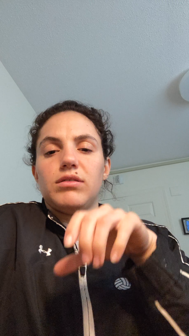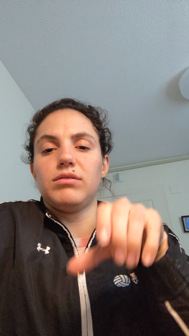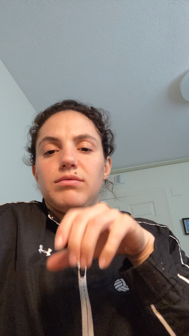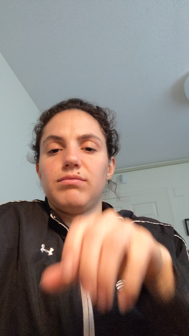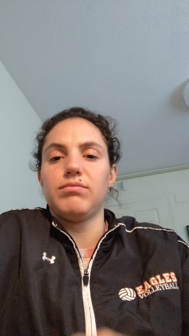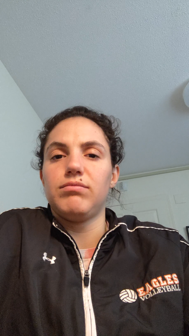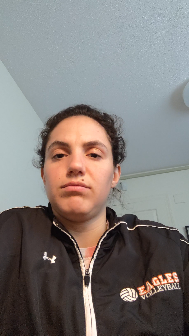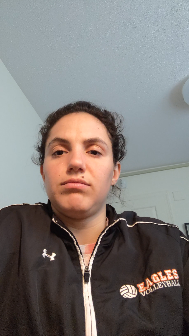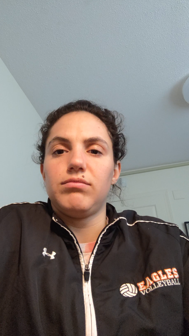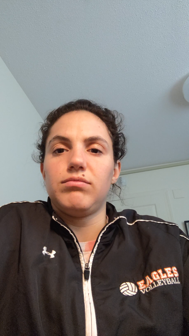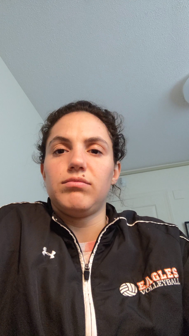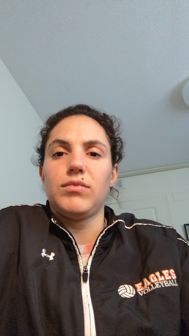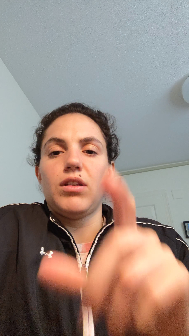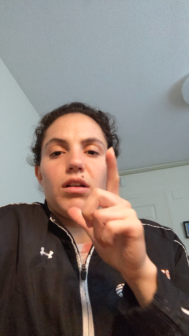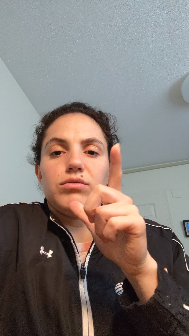lunch